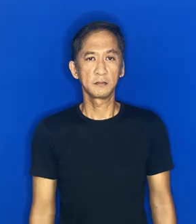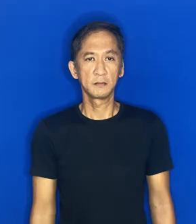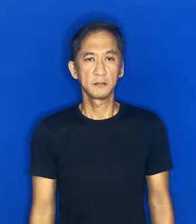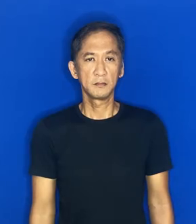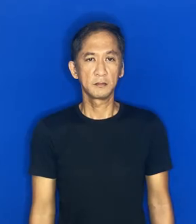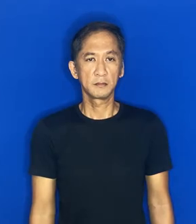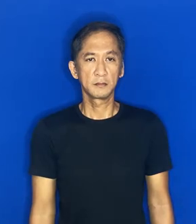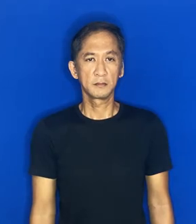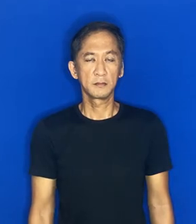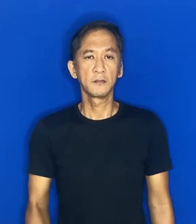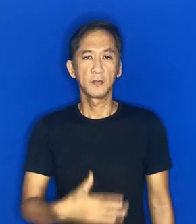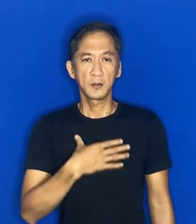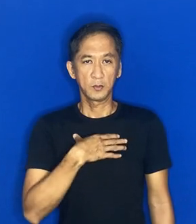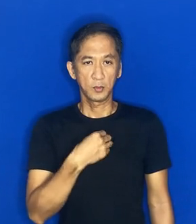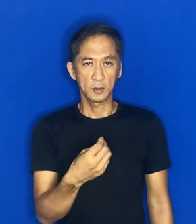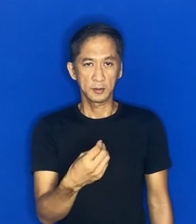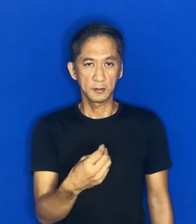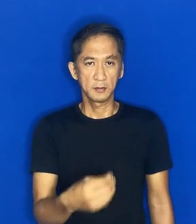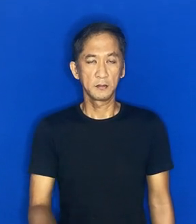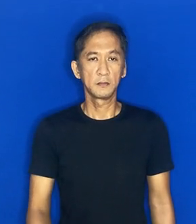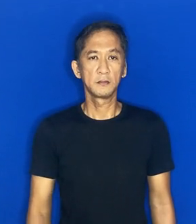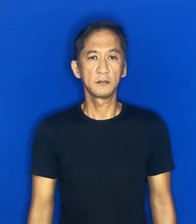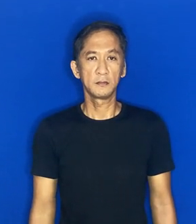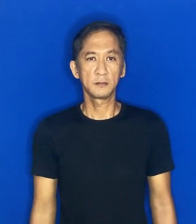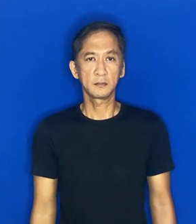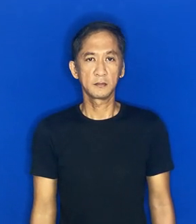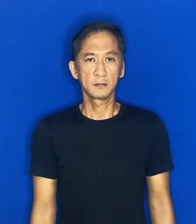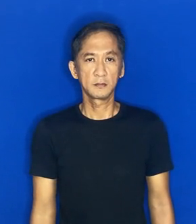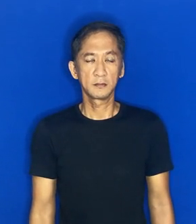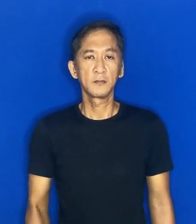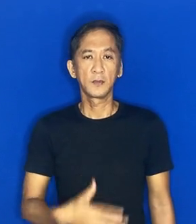white